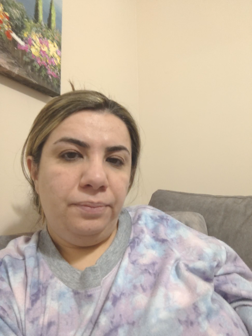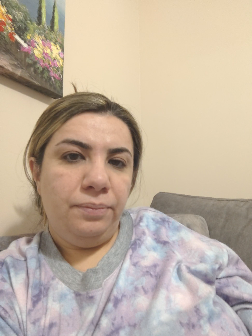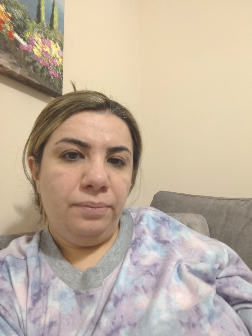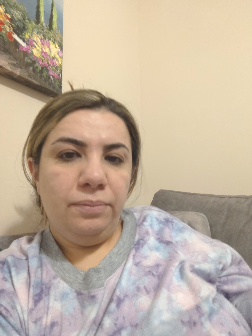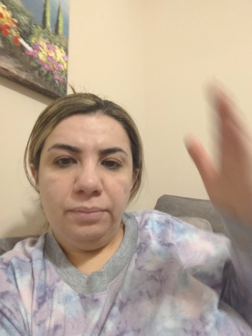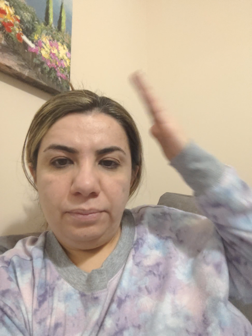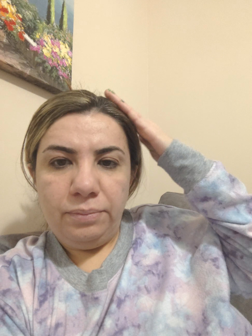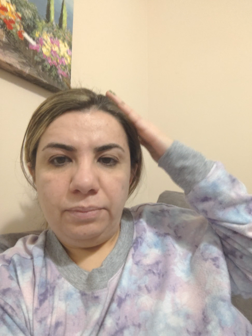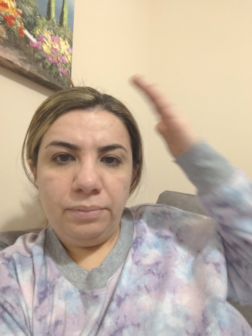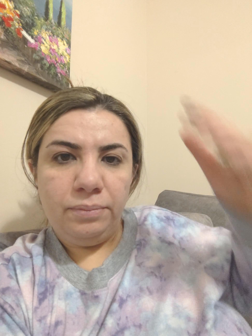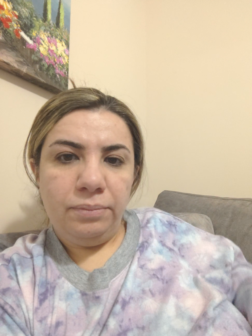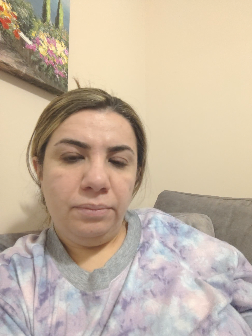hat